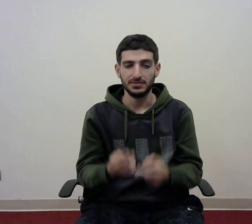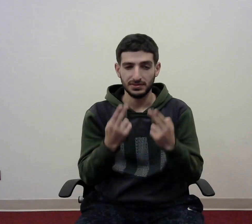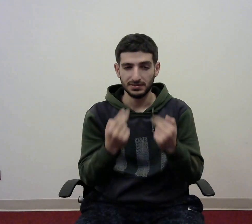bəli